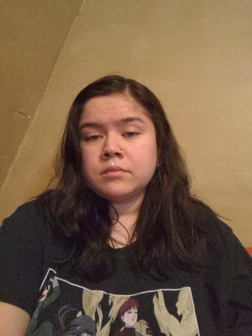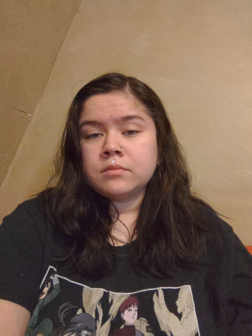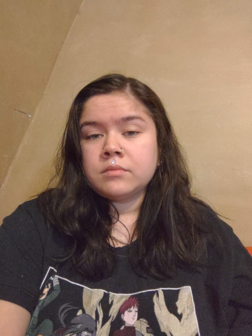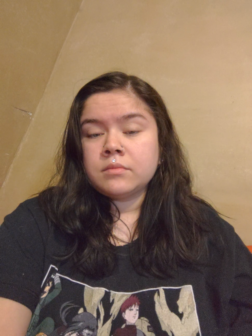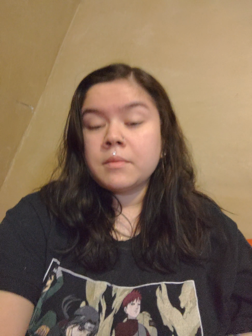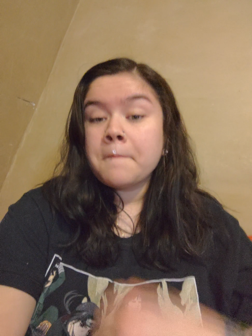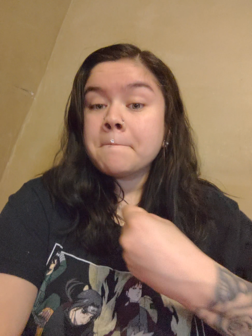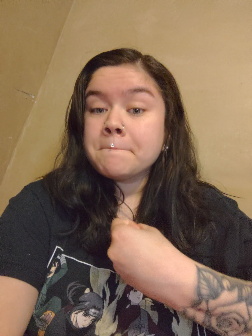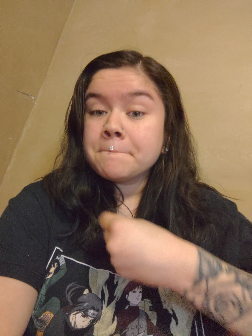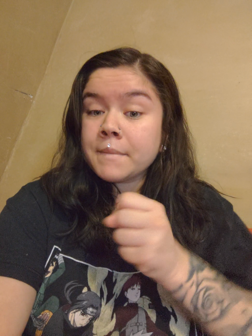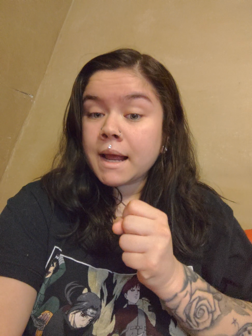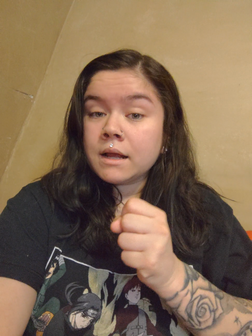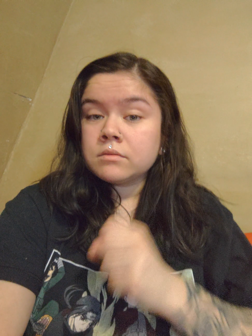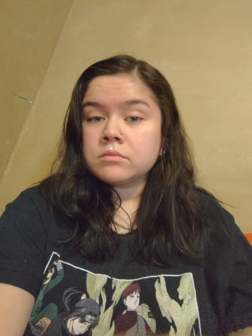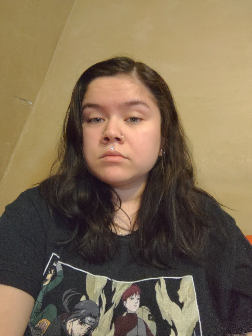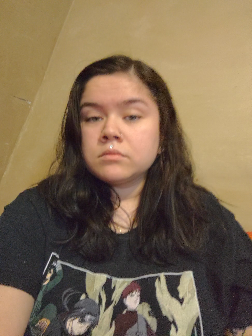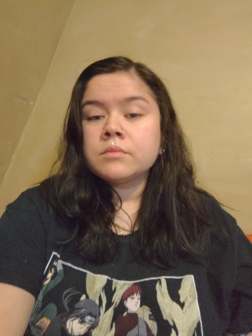make